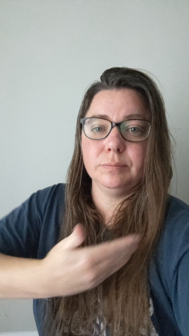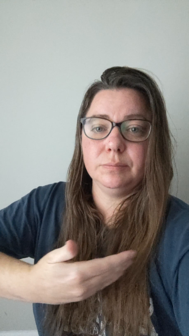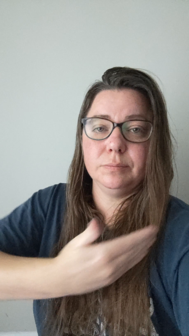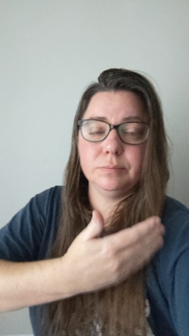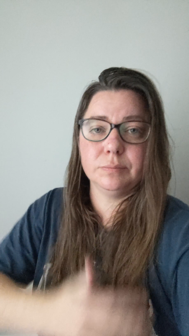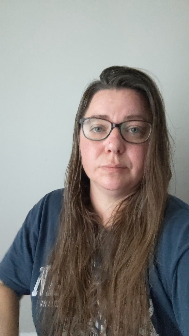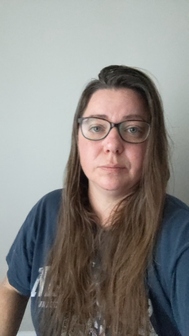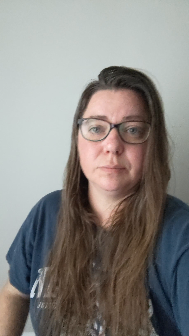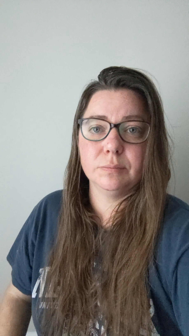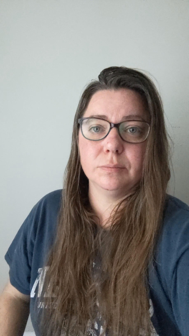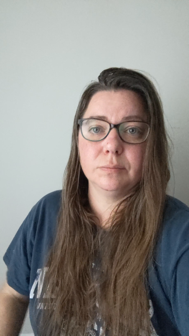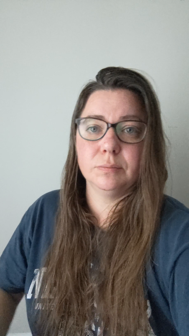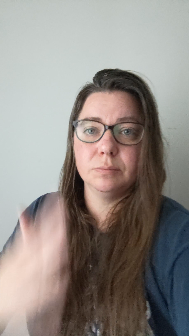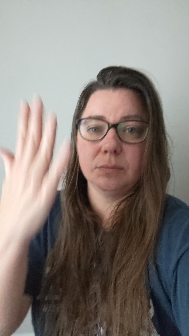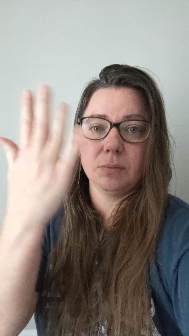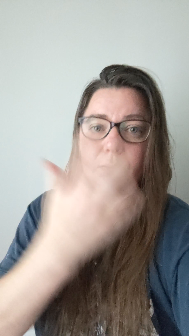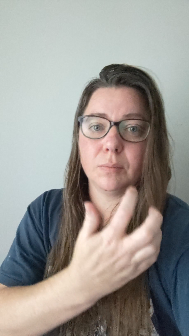dark